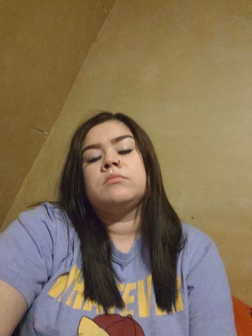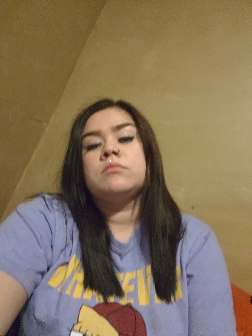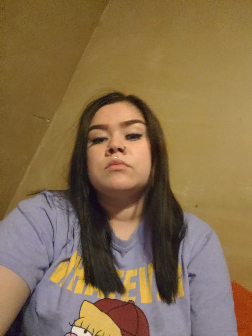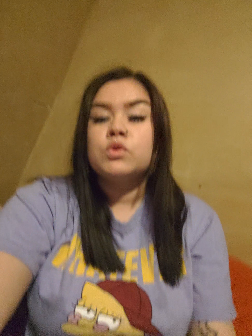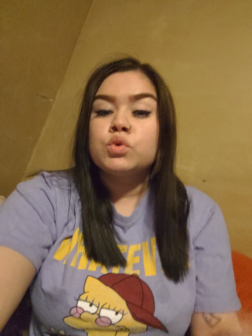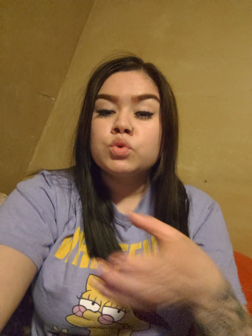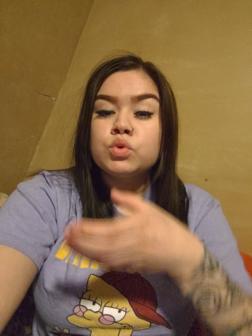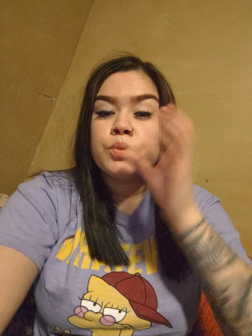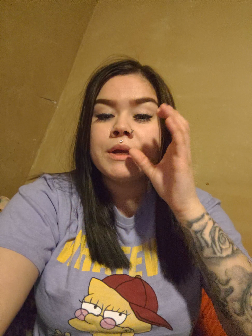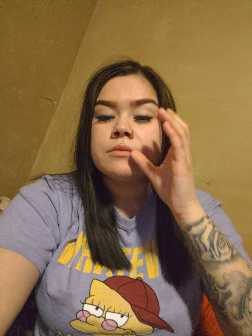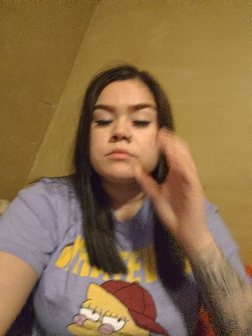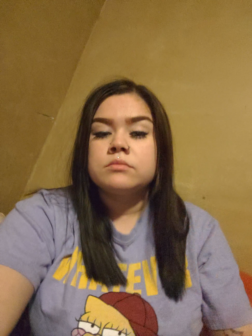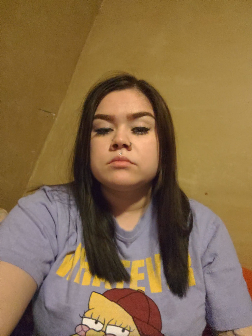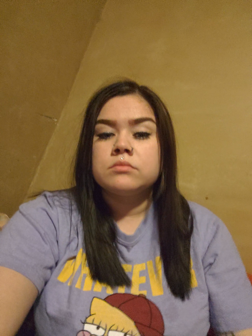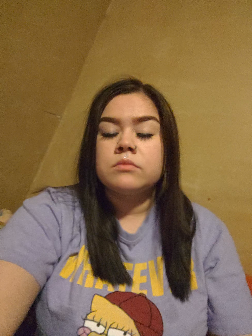drink